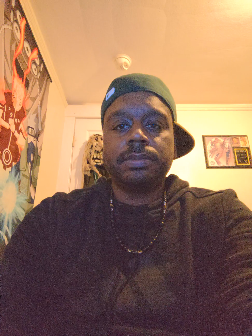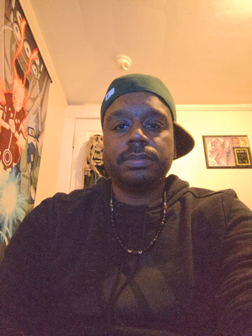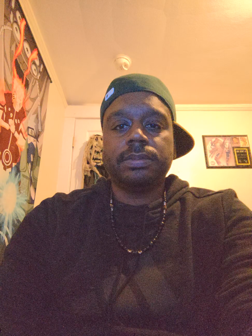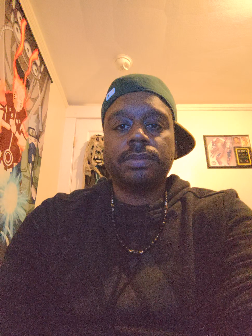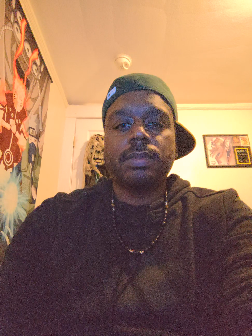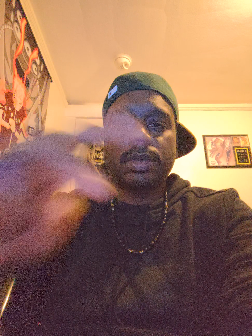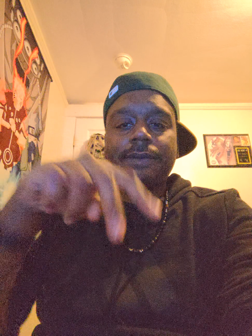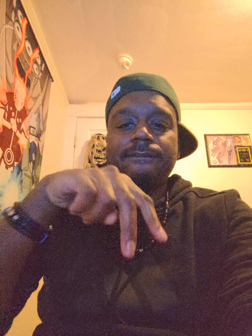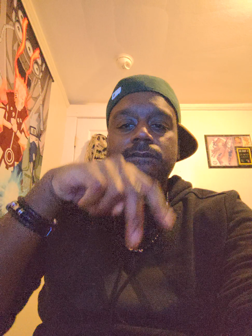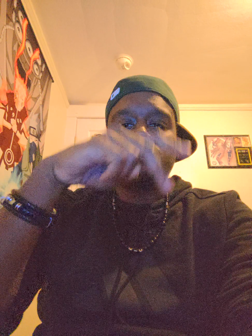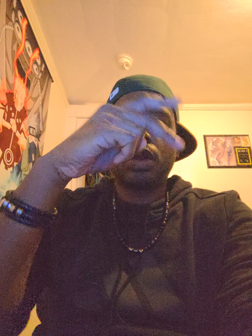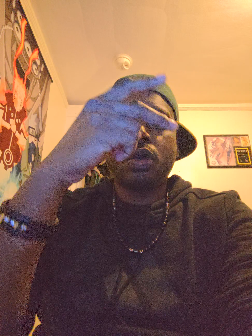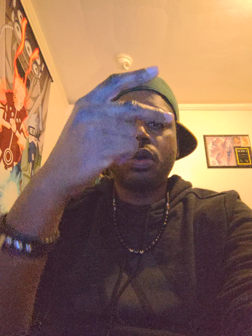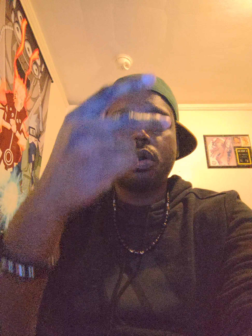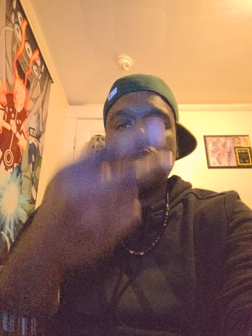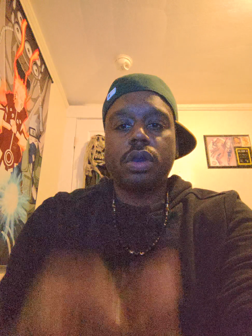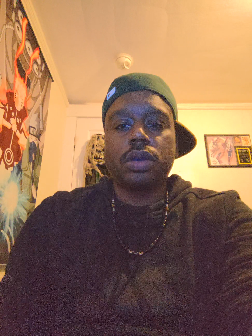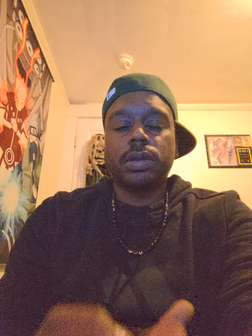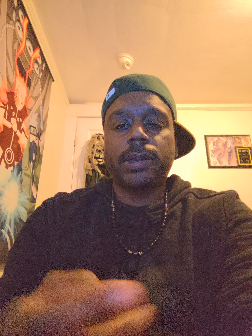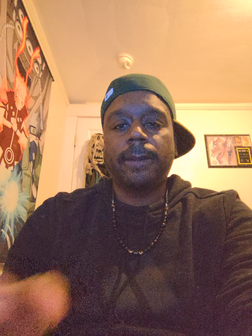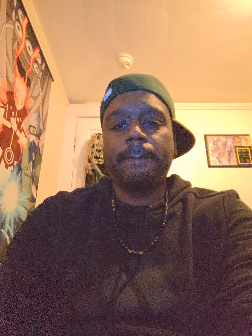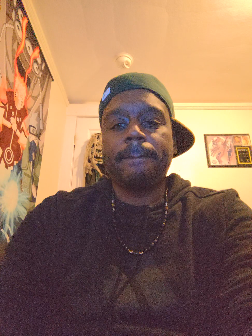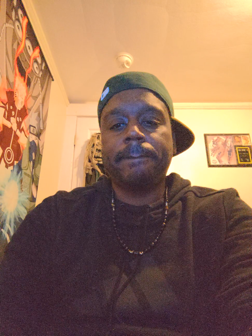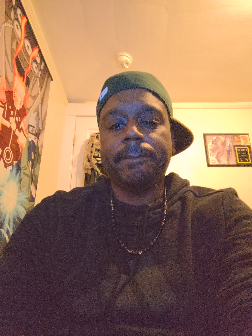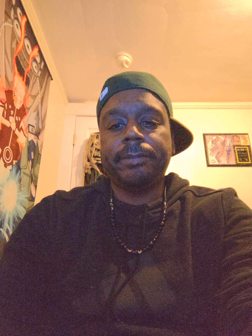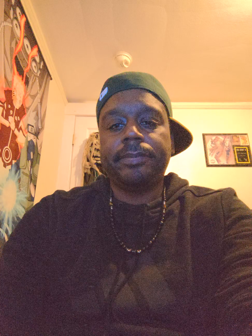fall